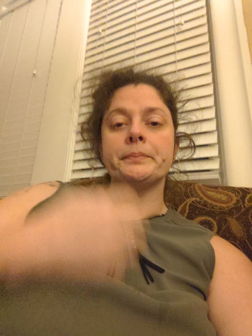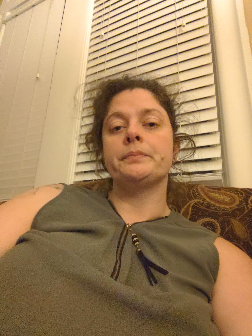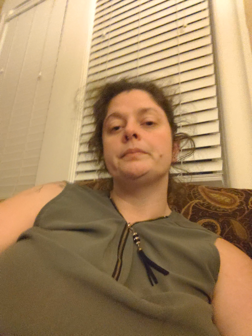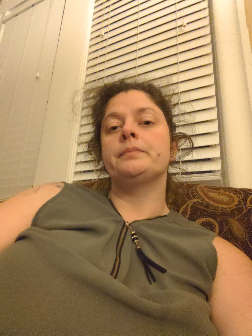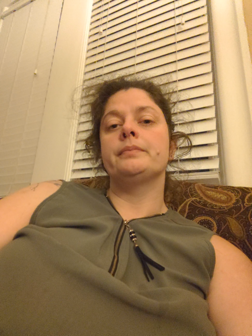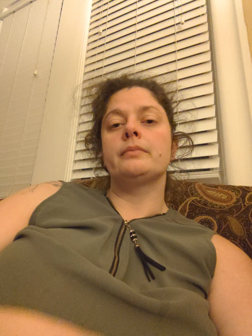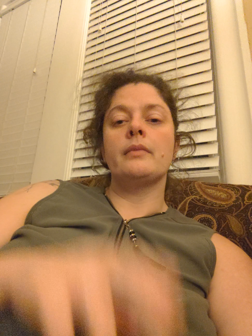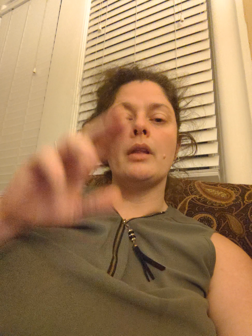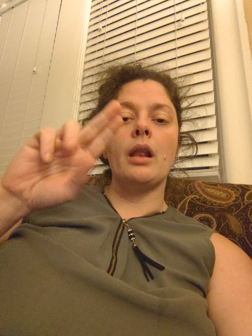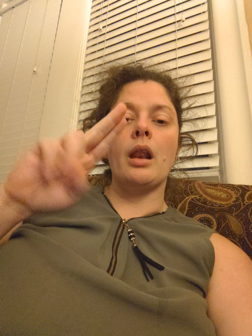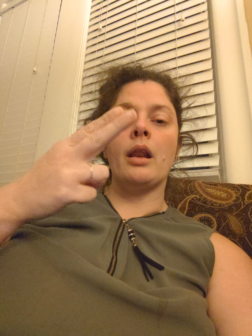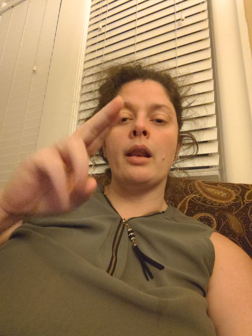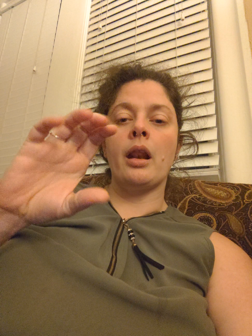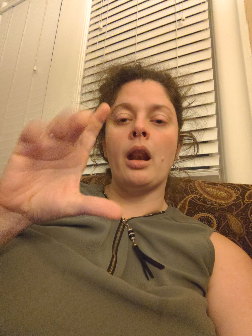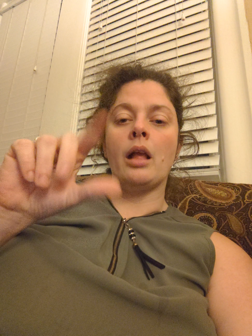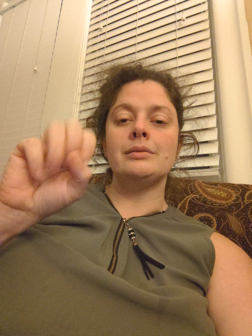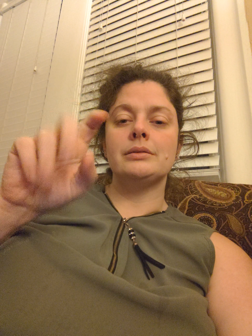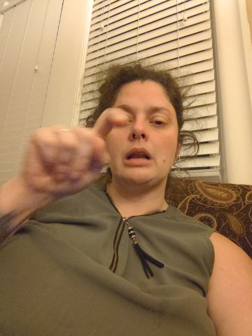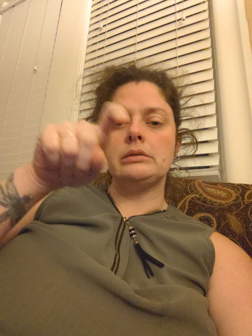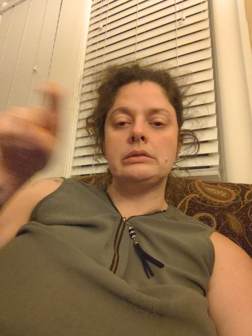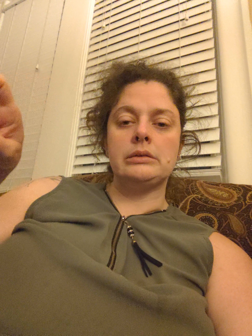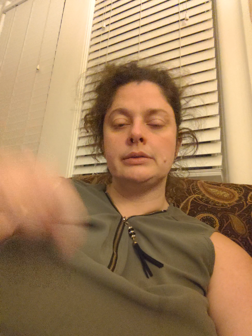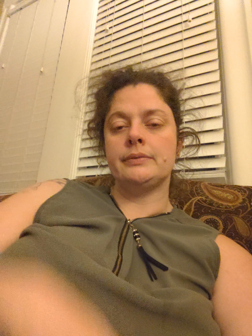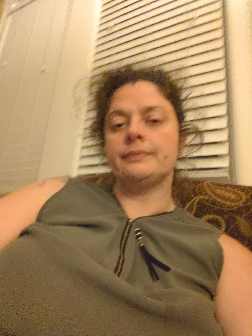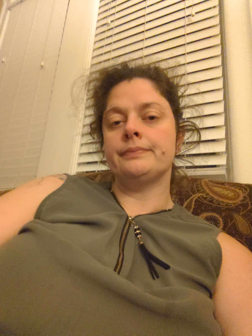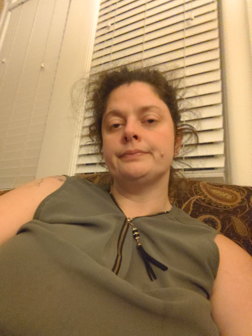closet